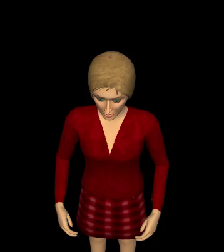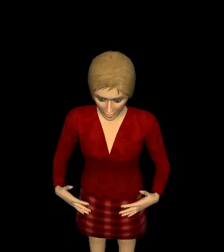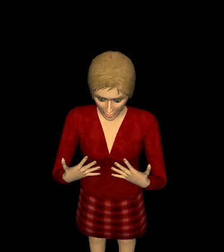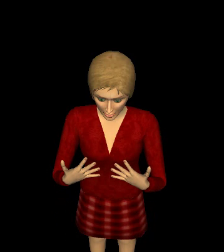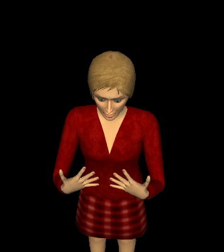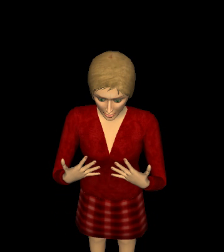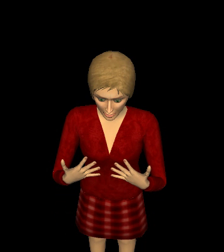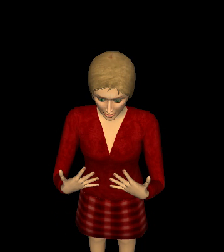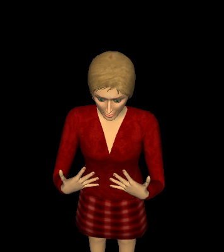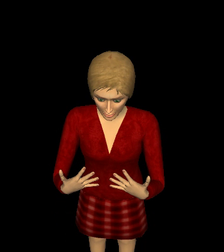يد